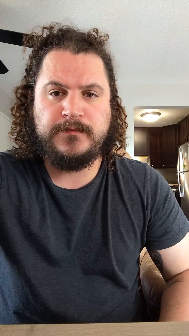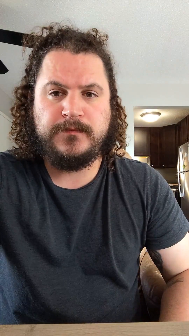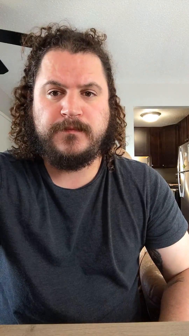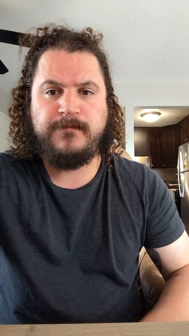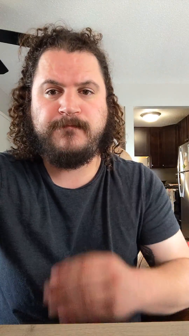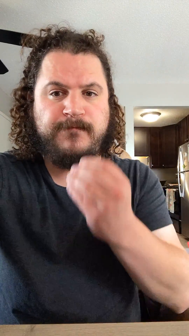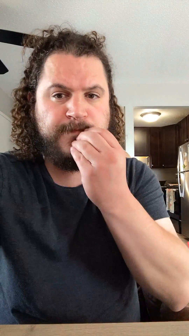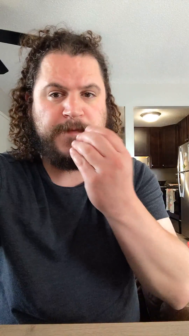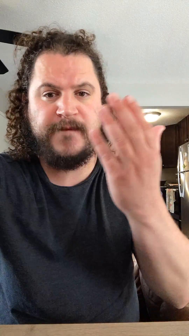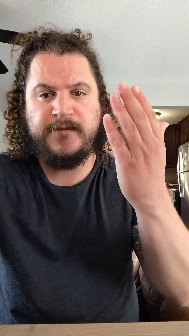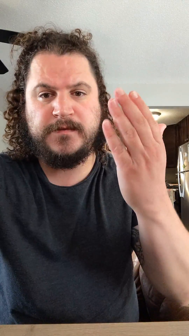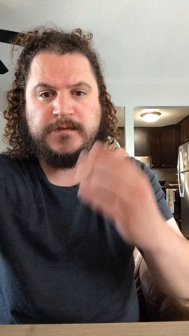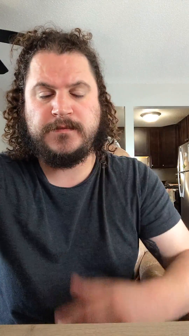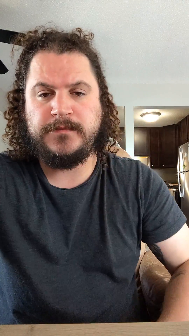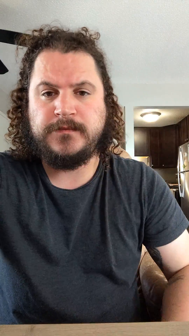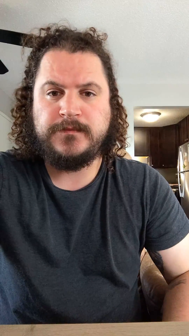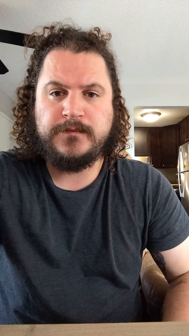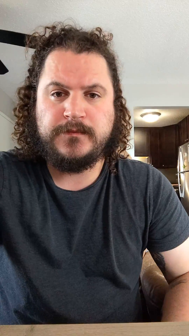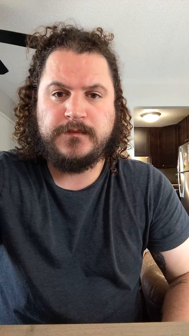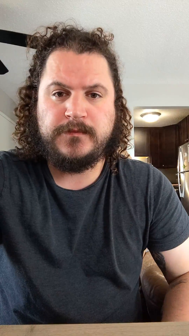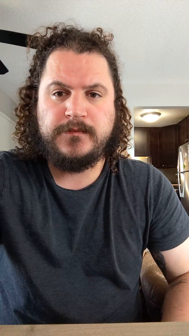breakfast